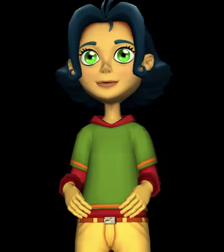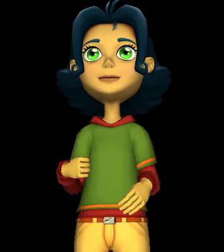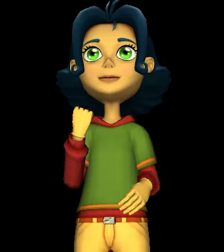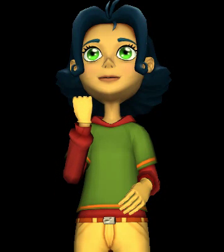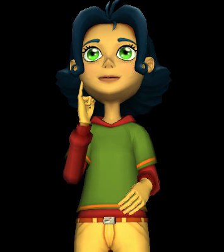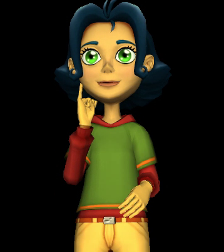إذا